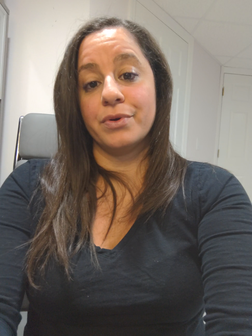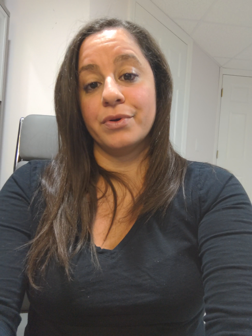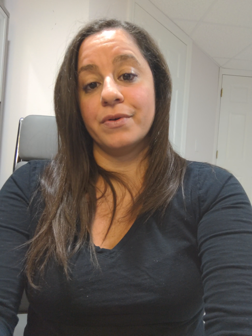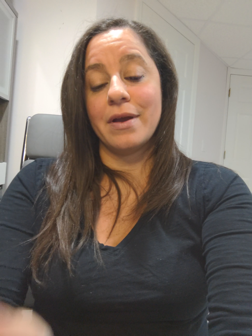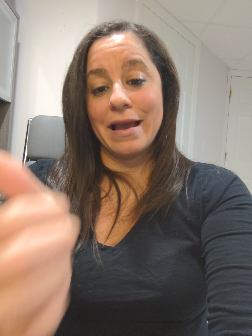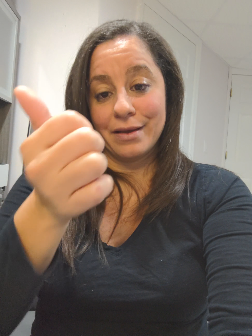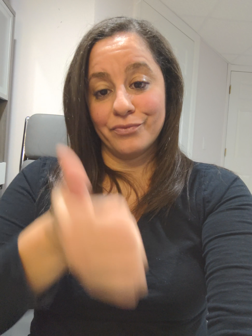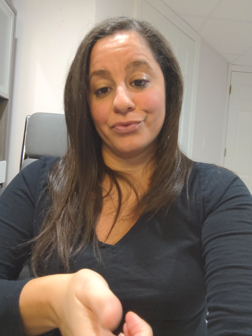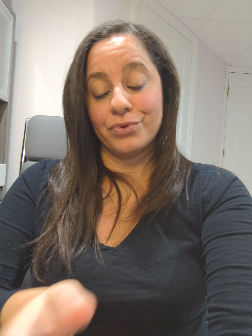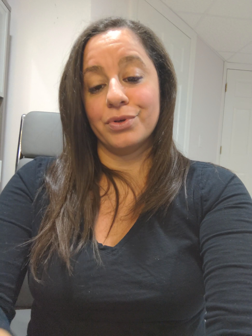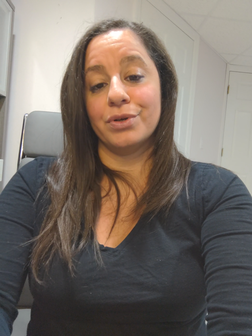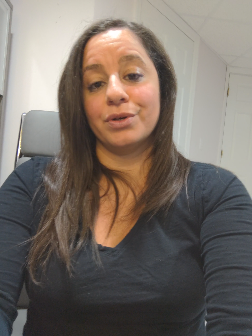every